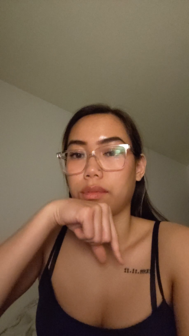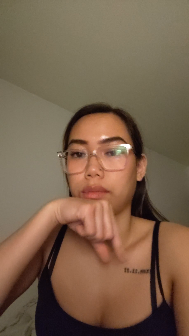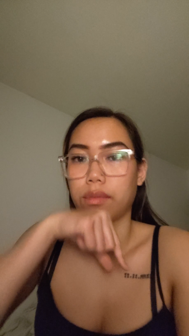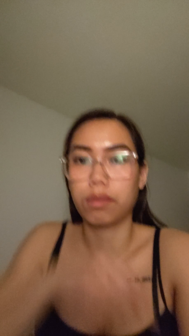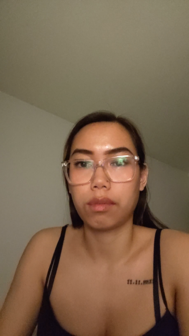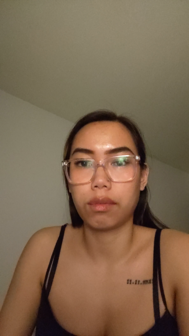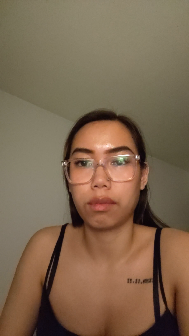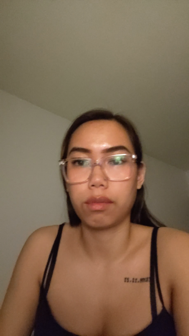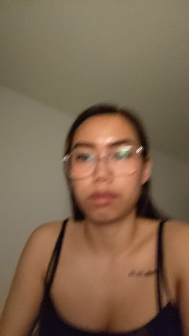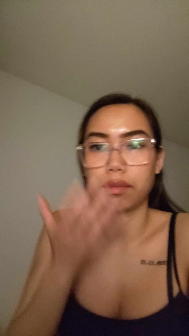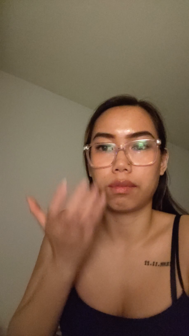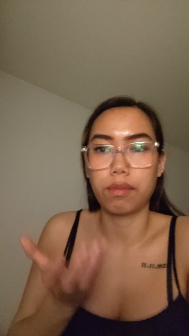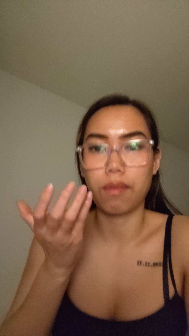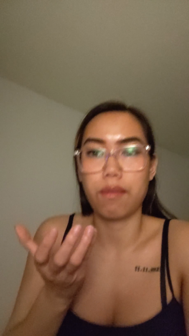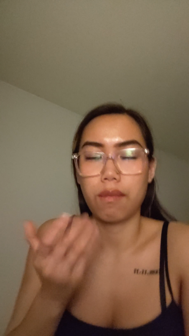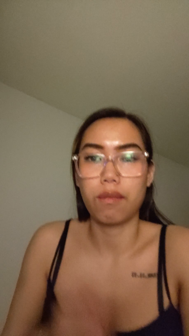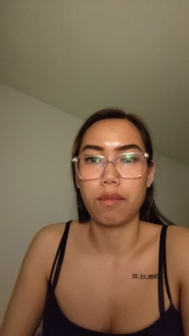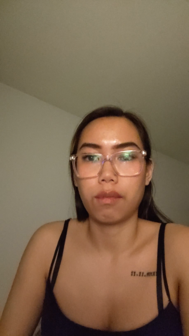heavy